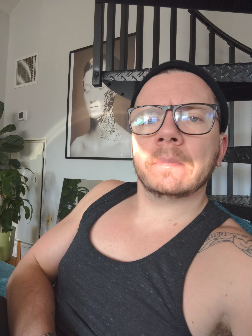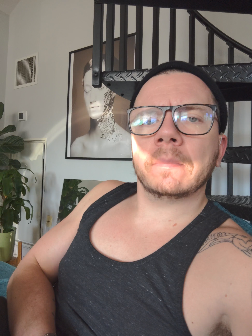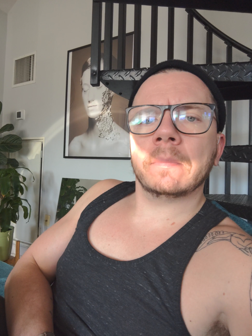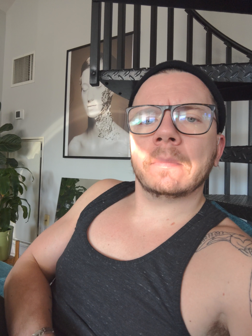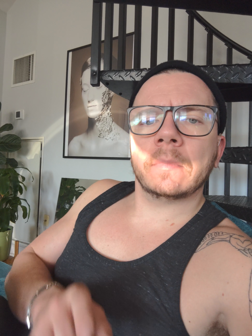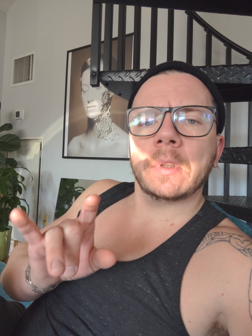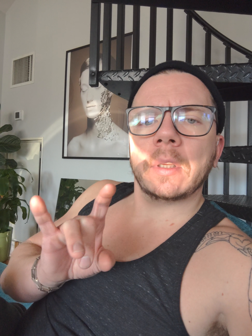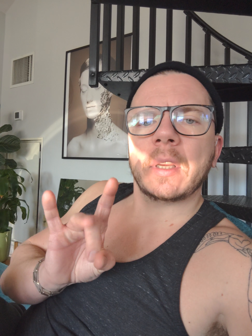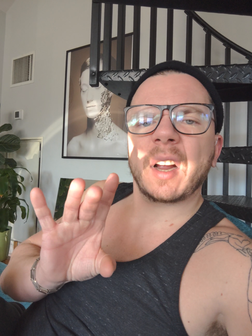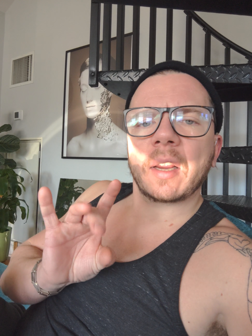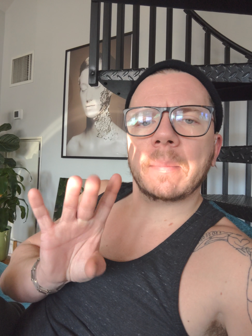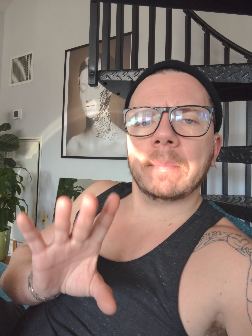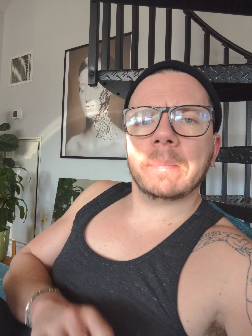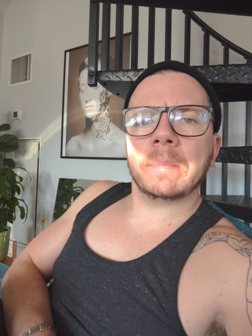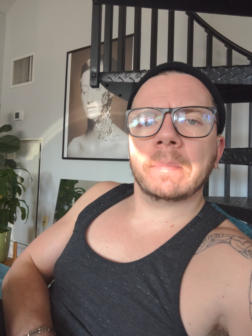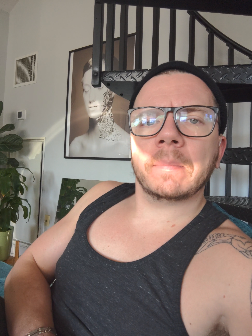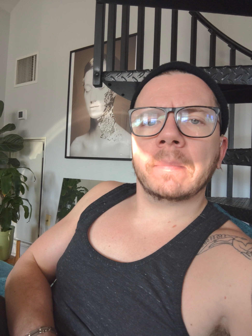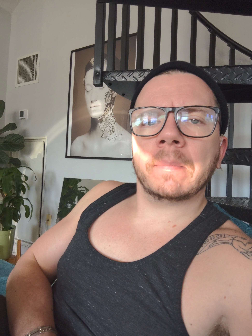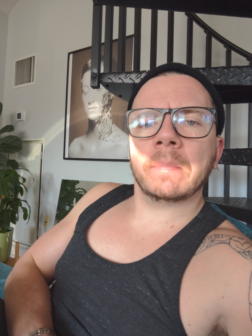yucky